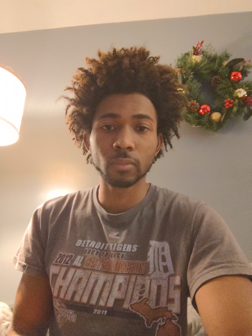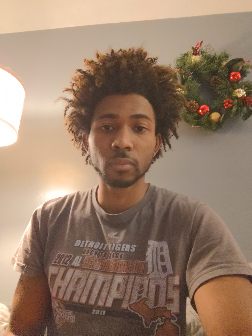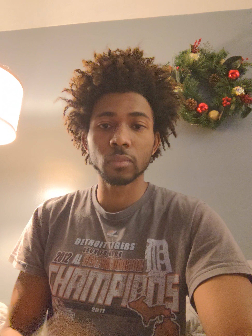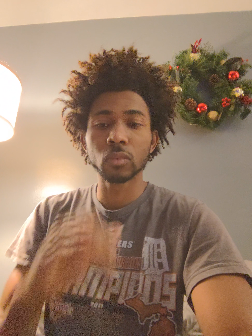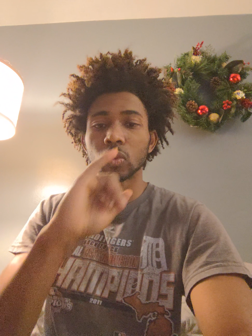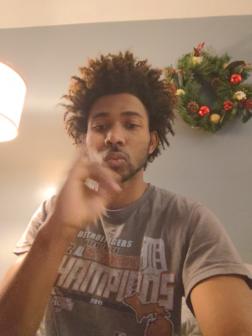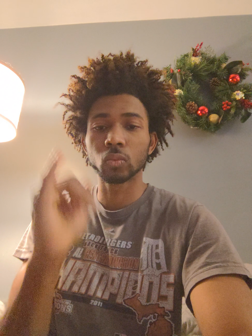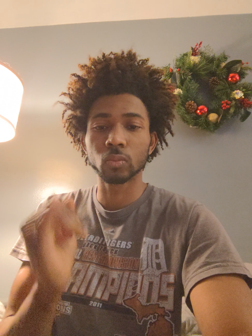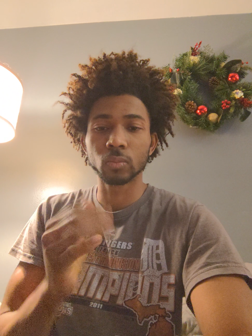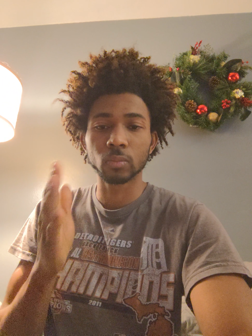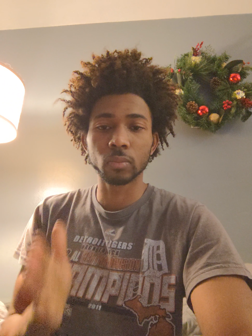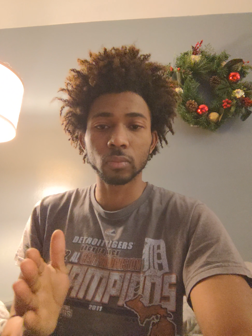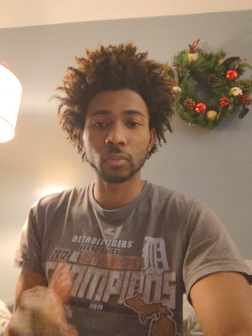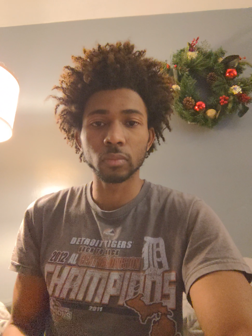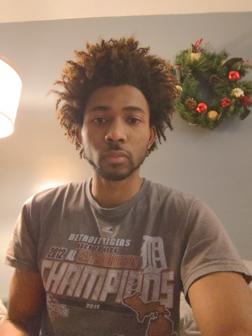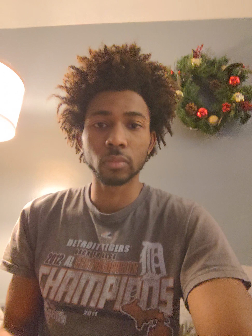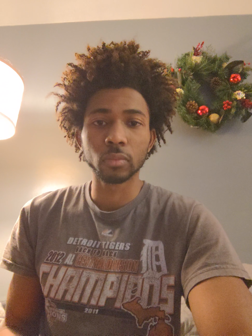drawer